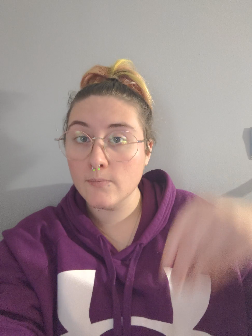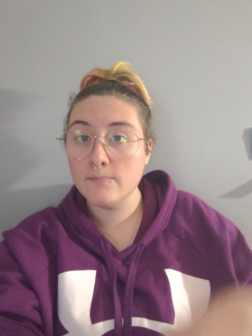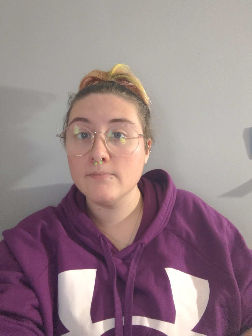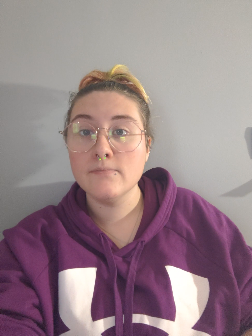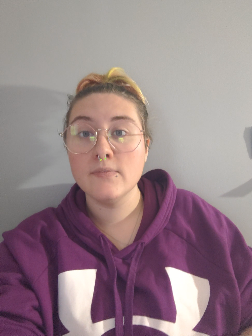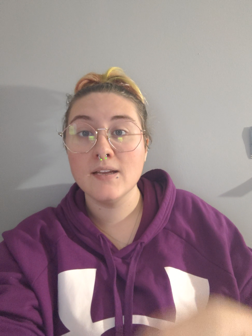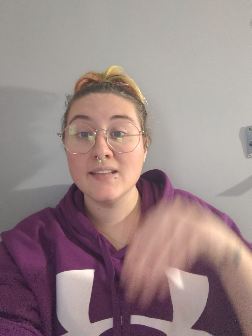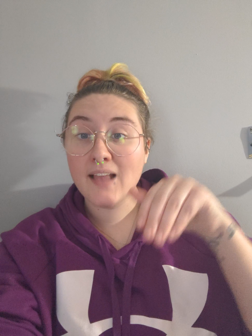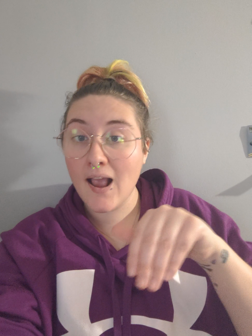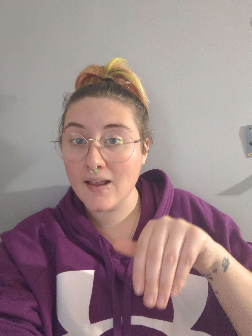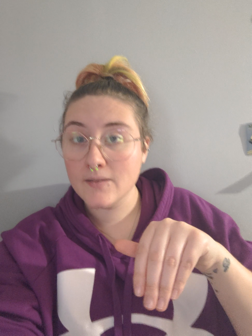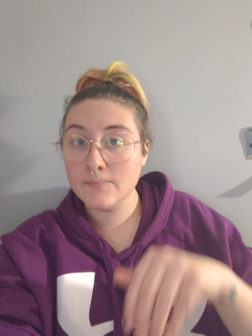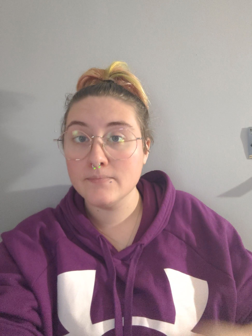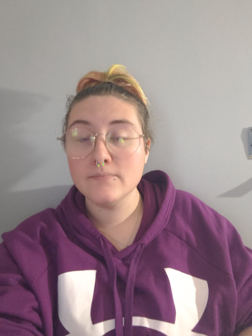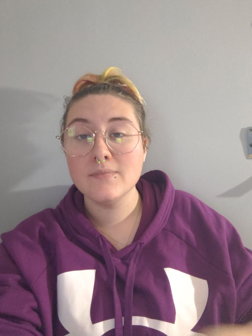night